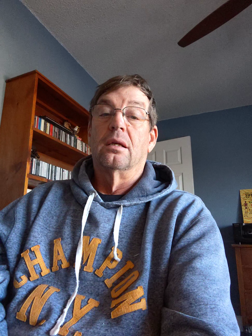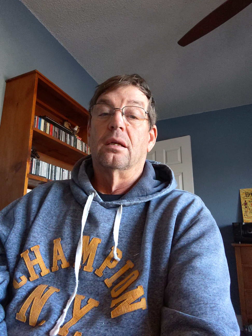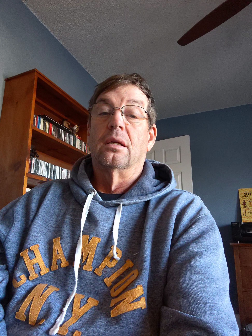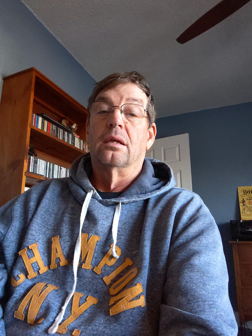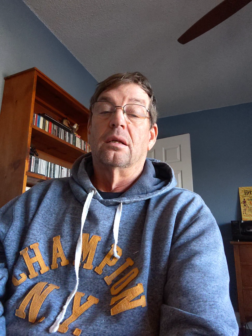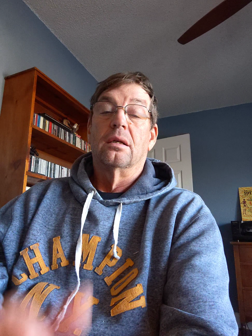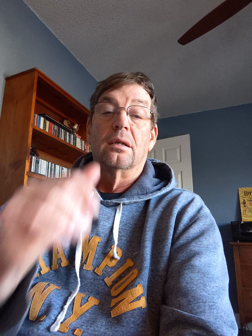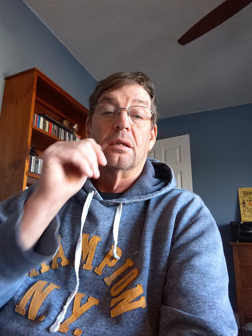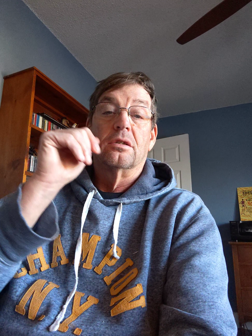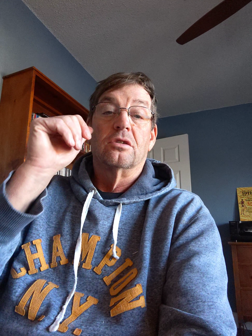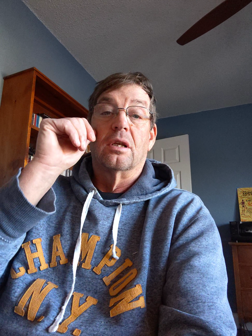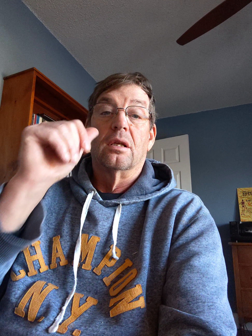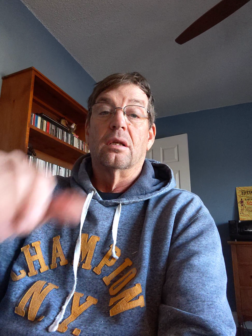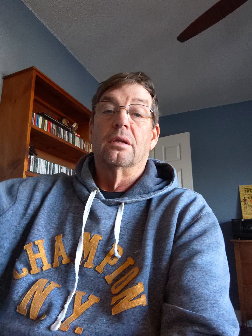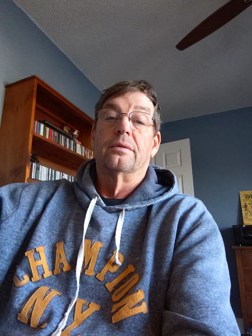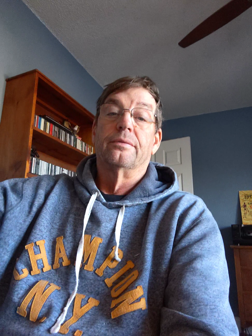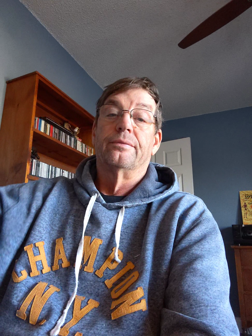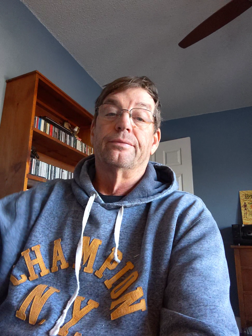yesterday